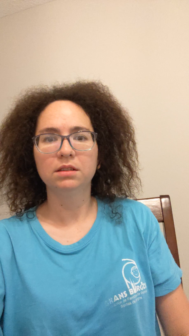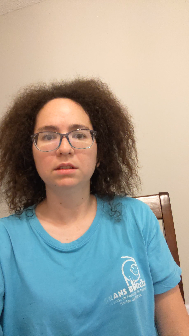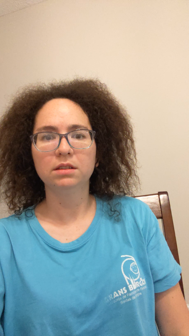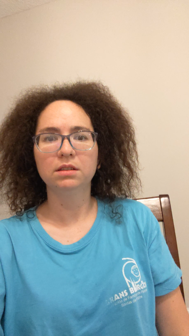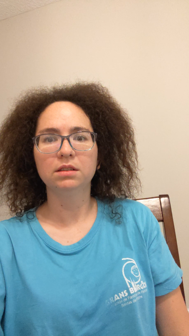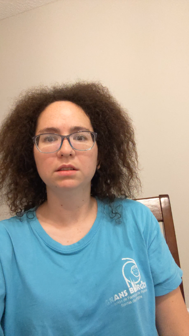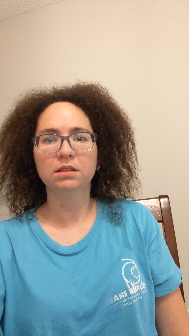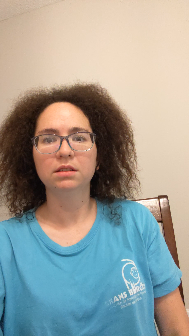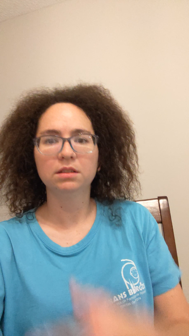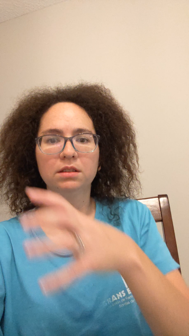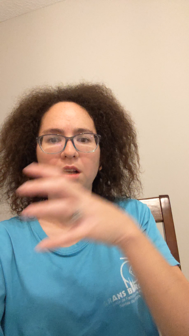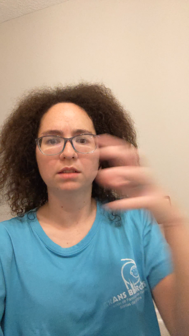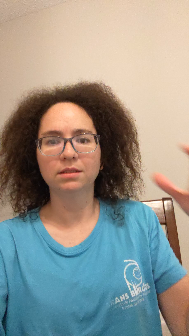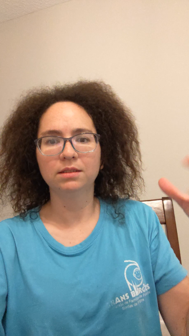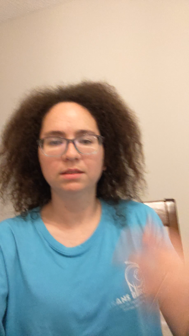much